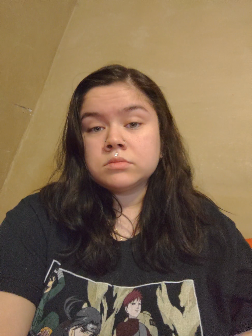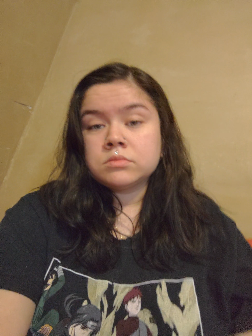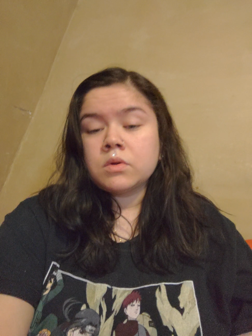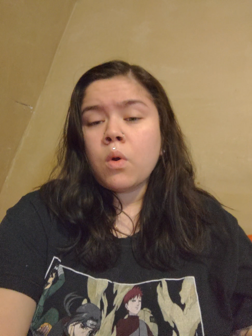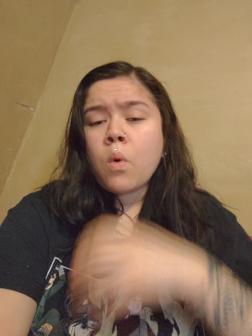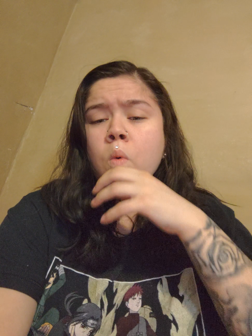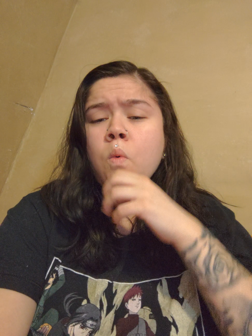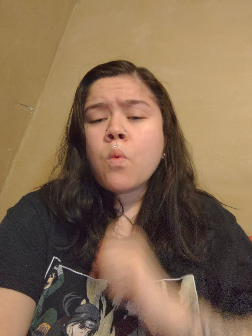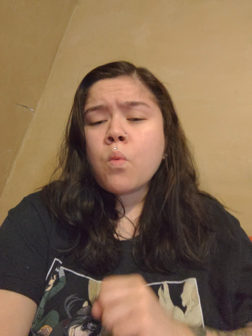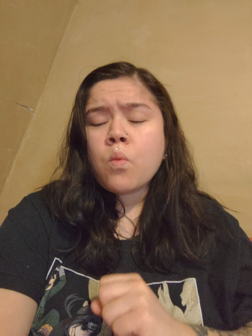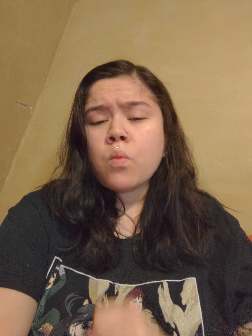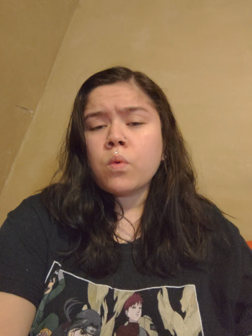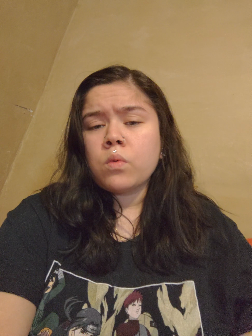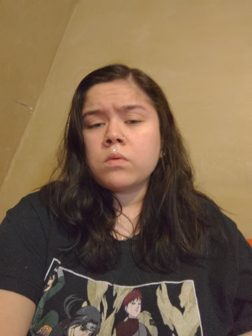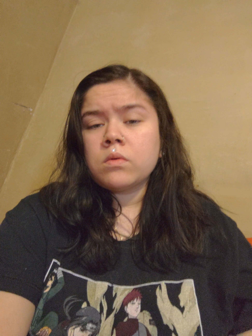old